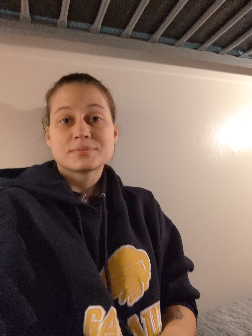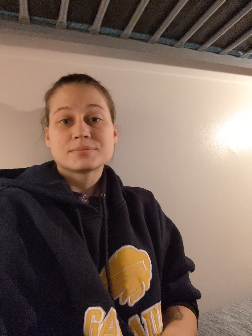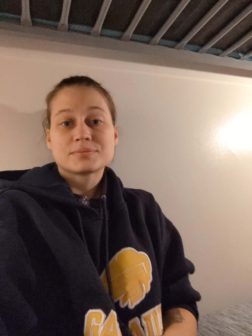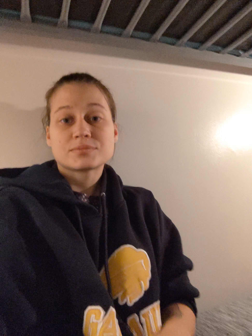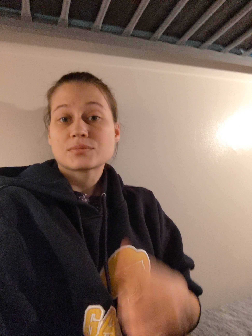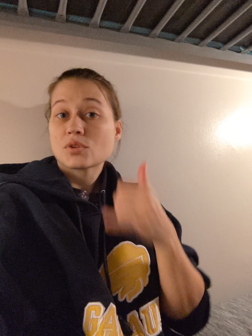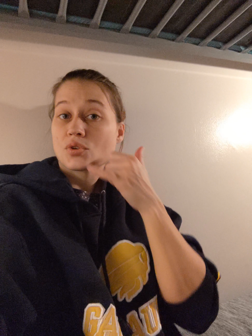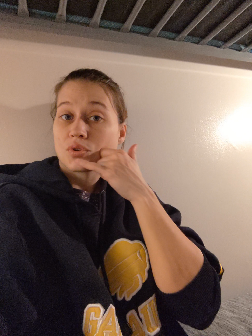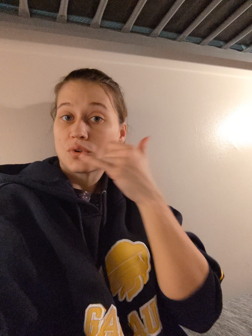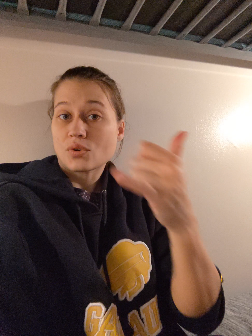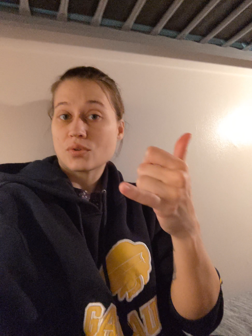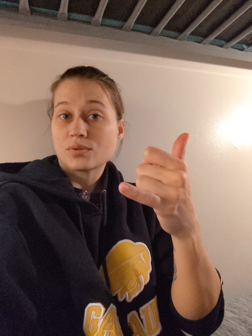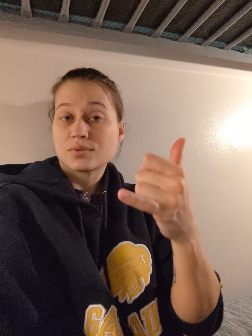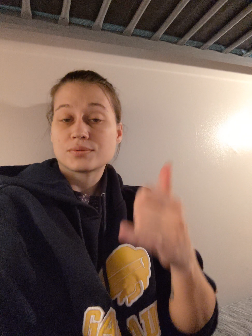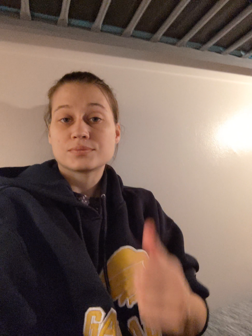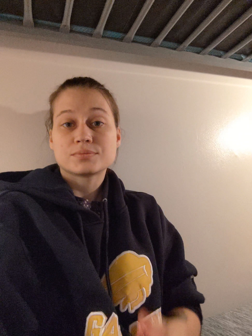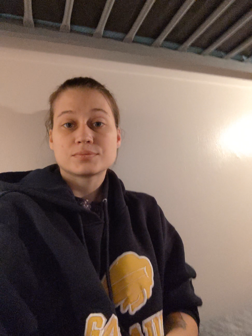call on the phone